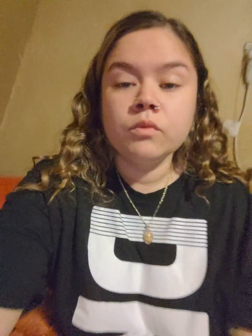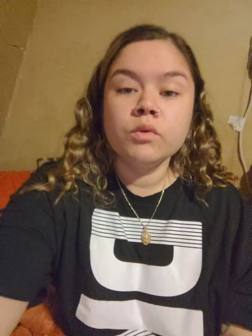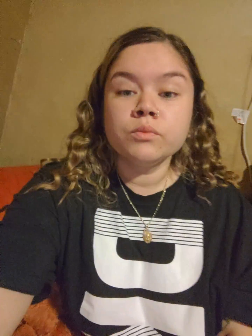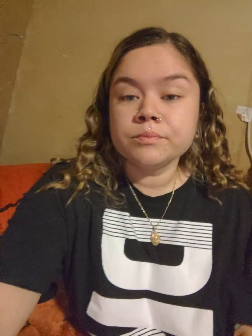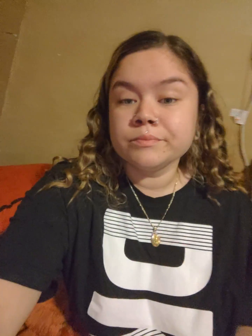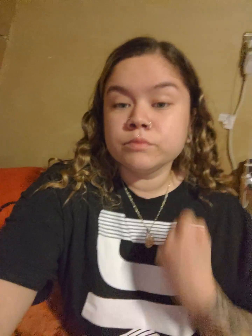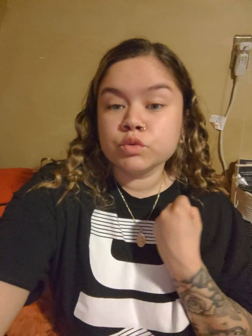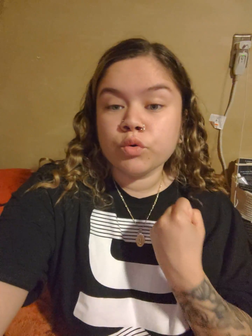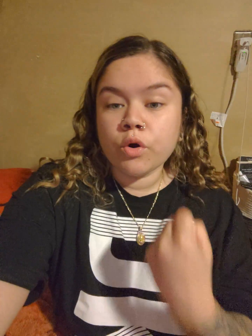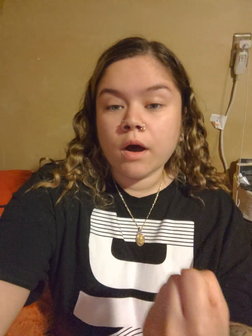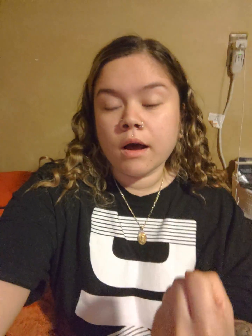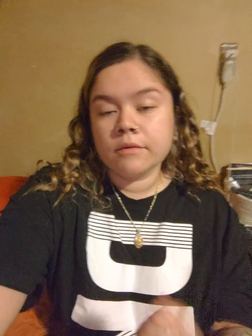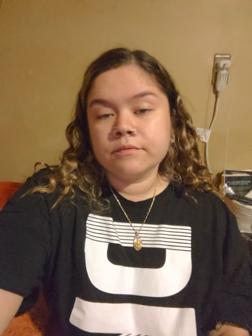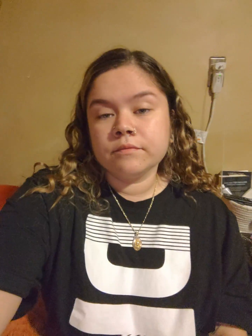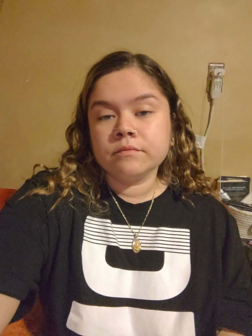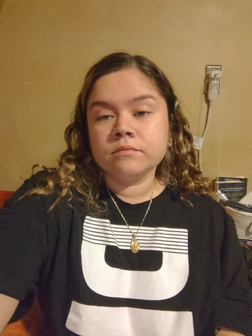drive